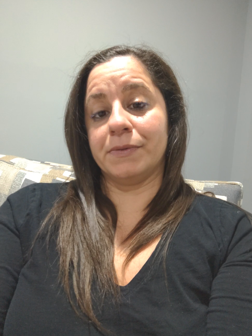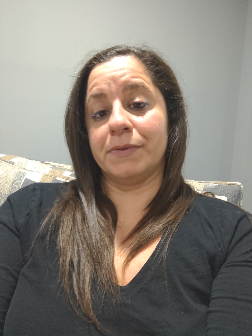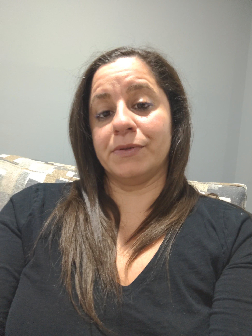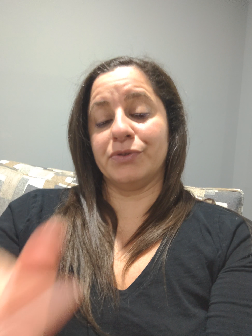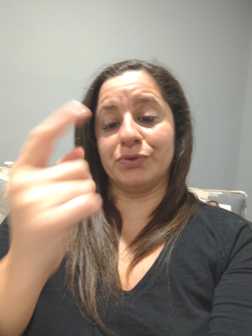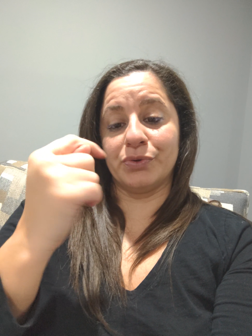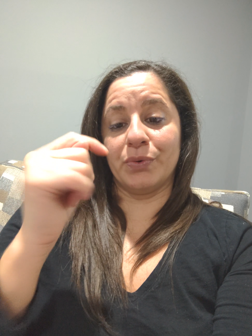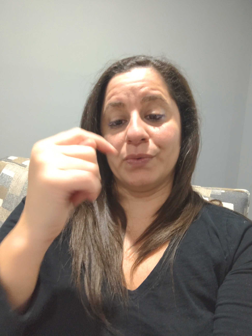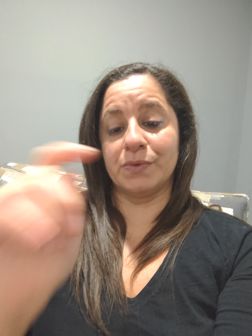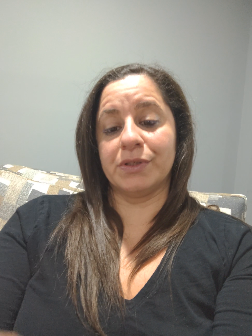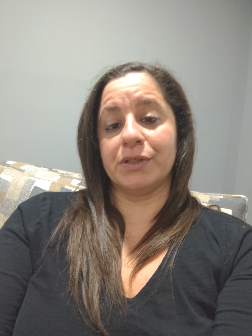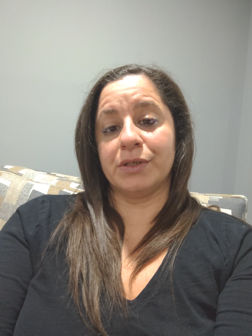toy